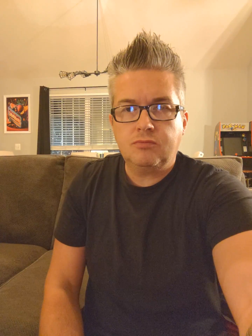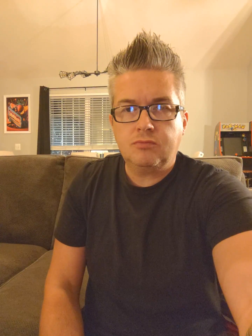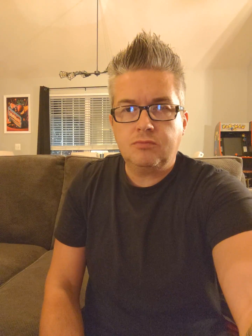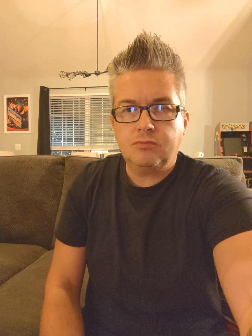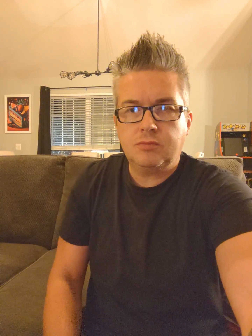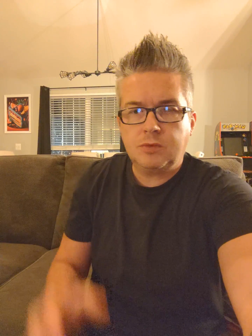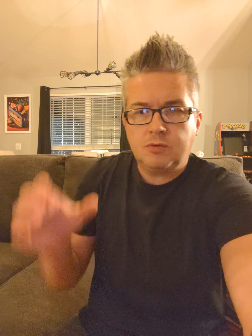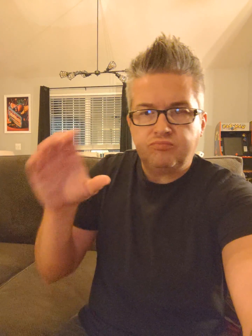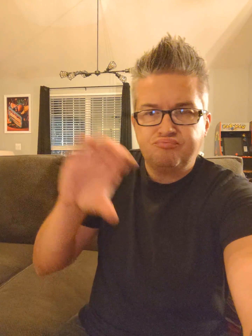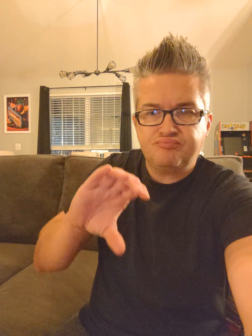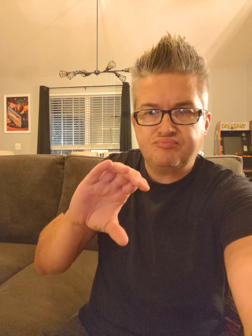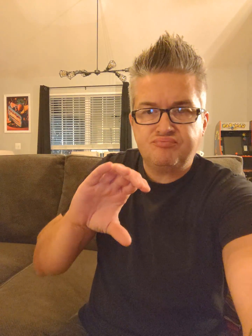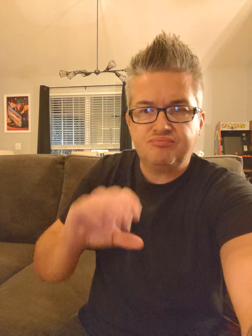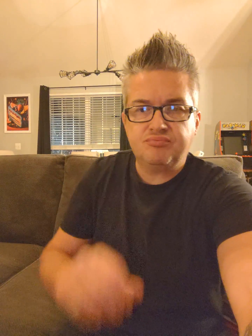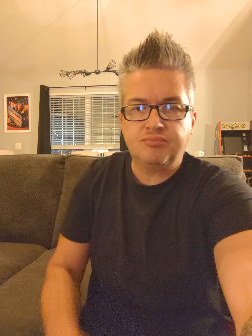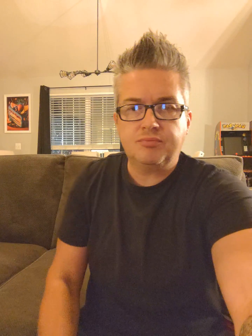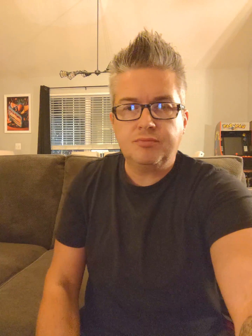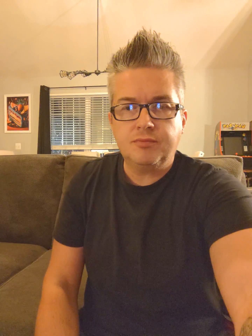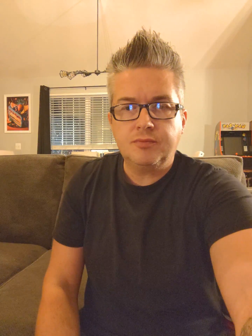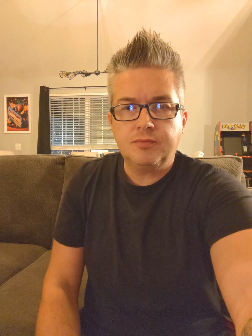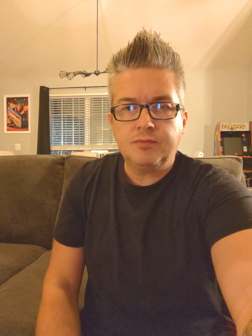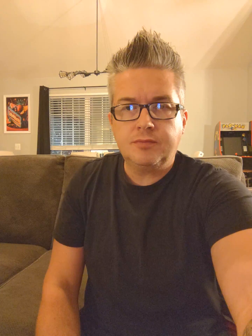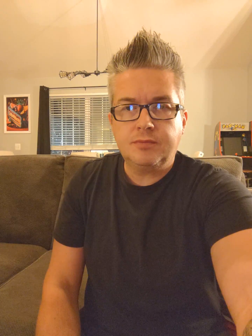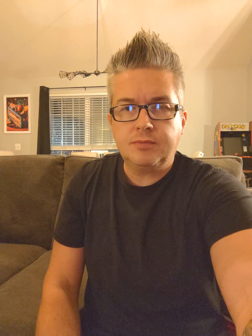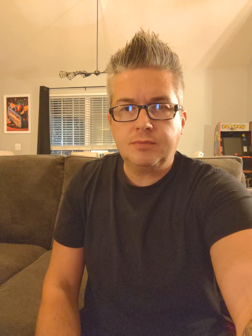dump